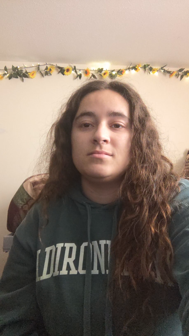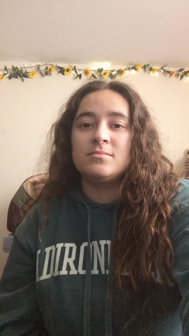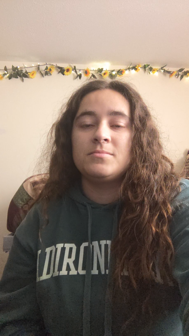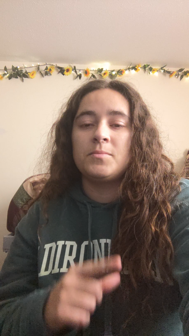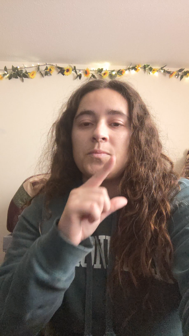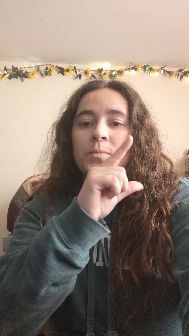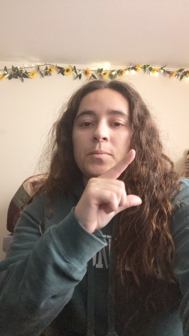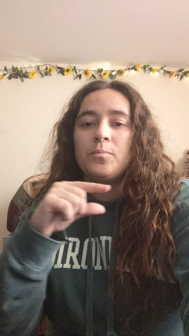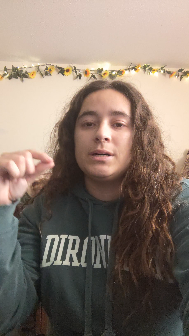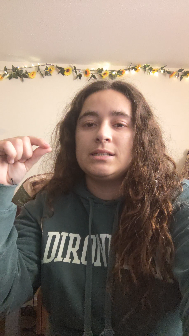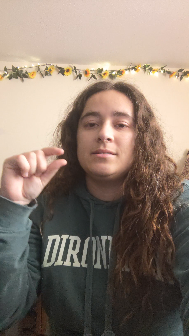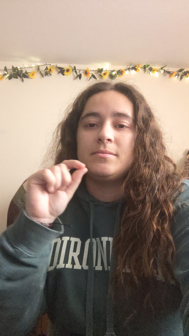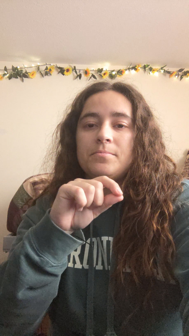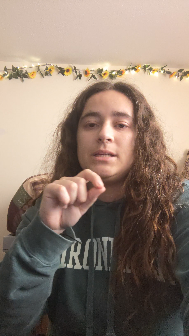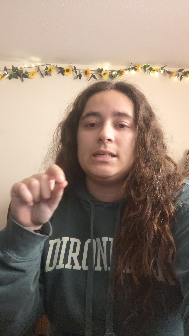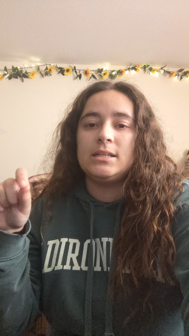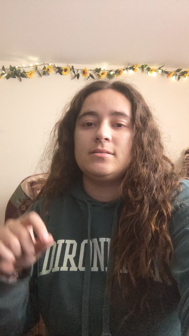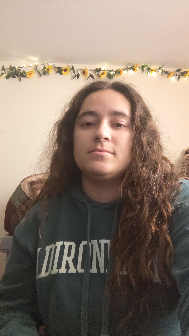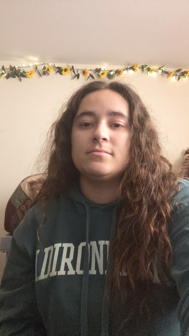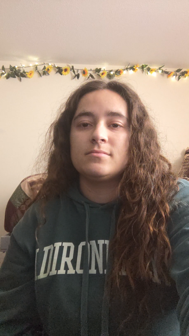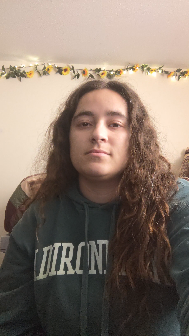peas